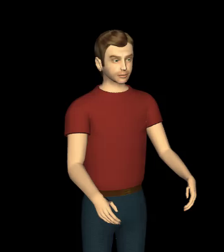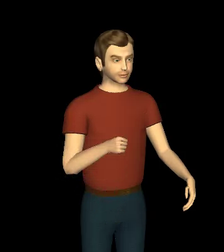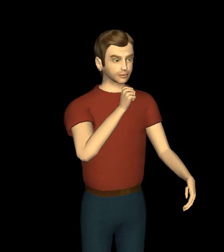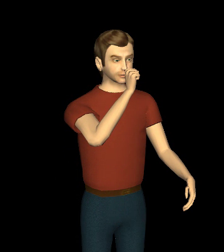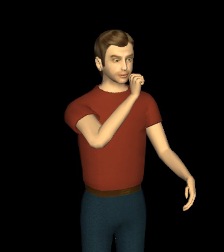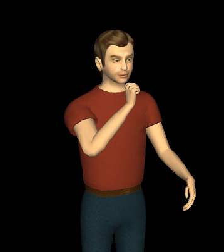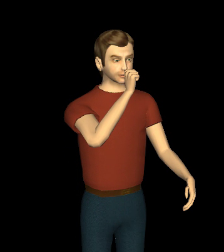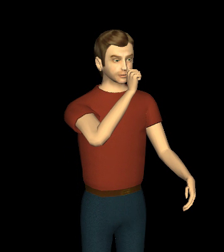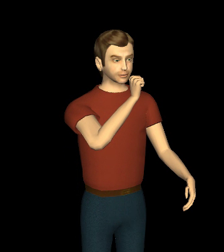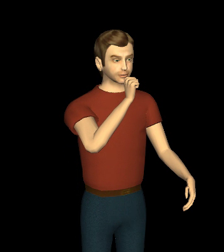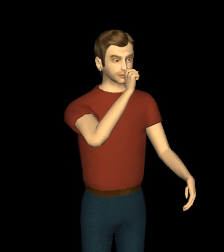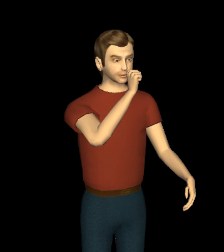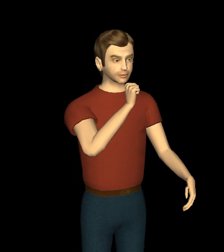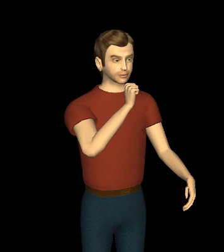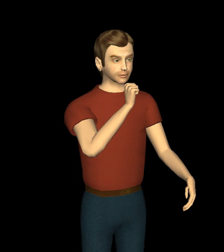جليد